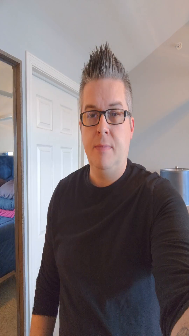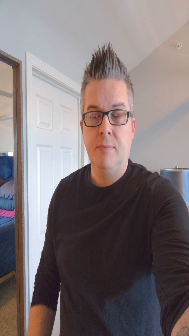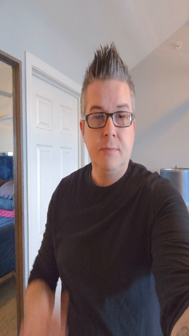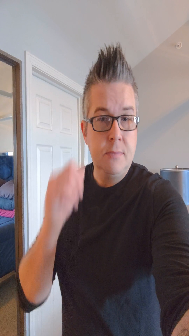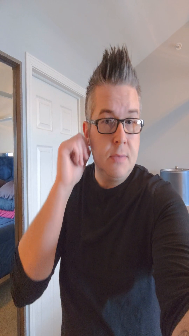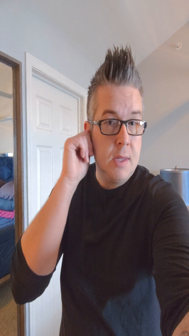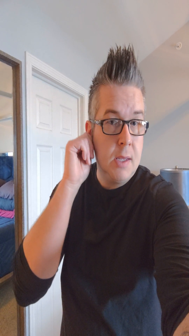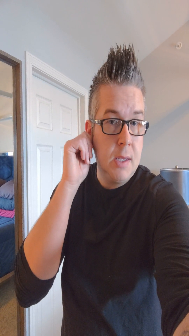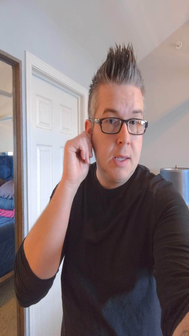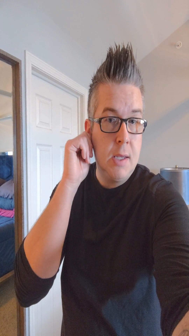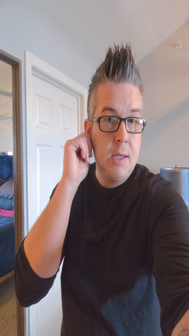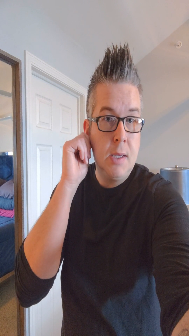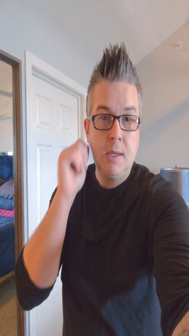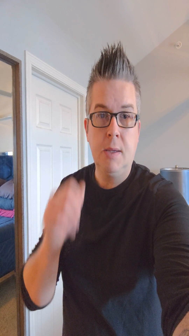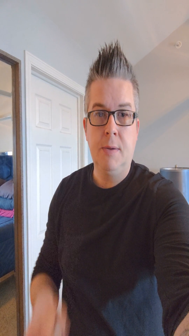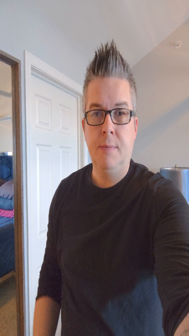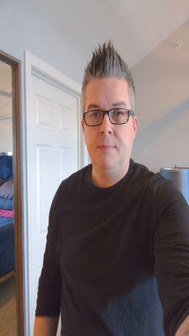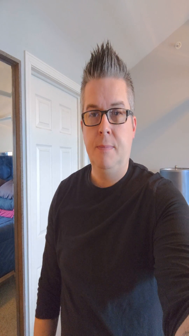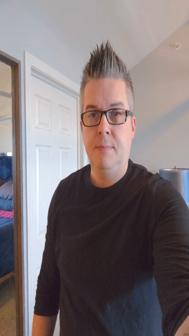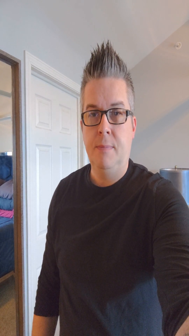ear